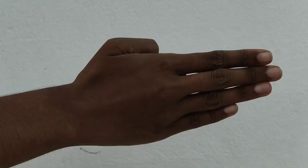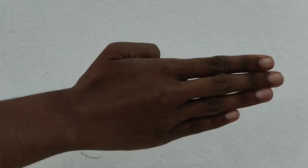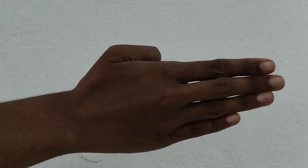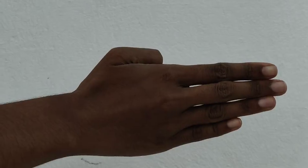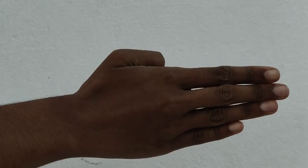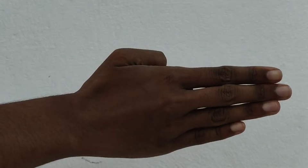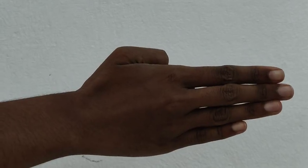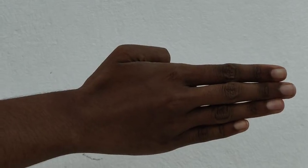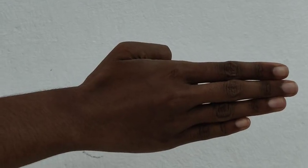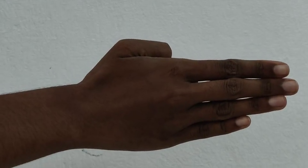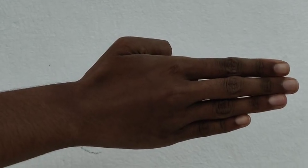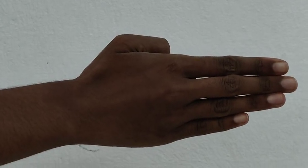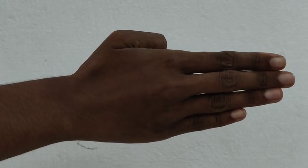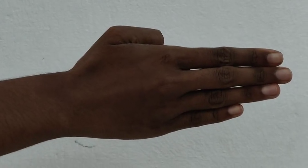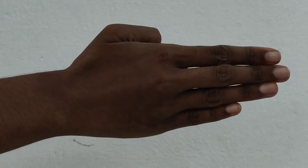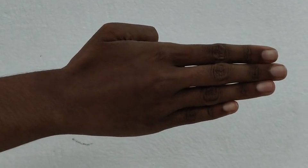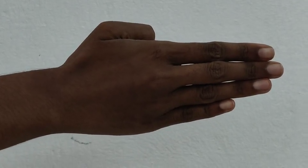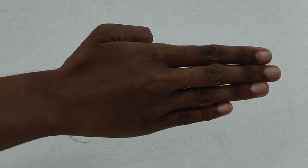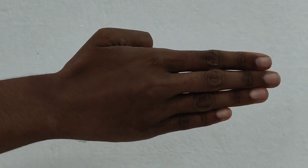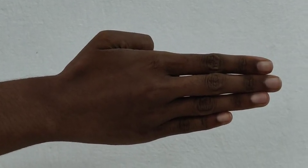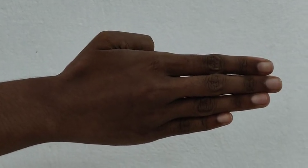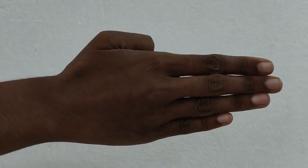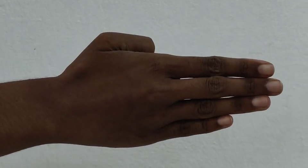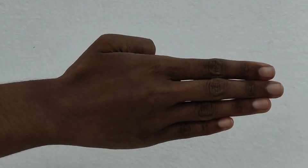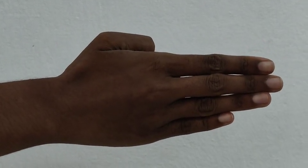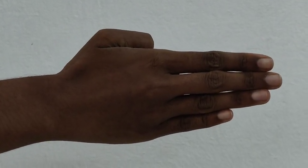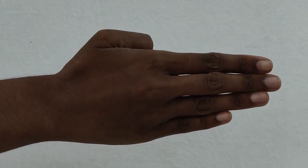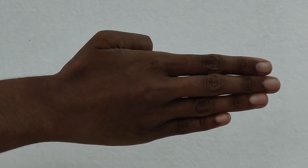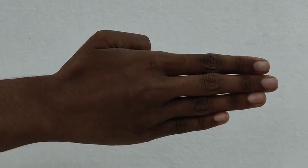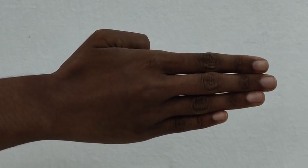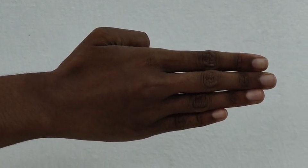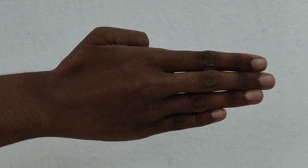അ